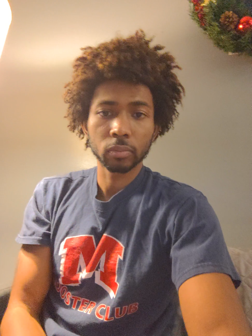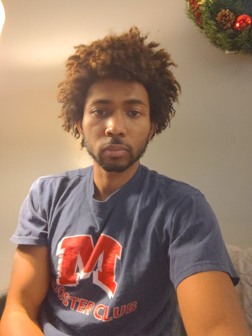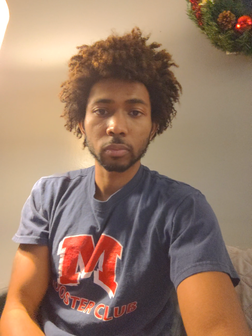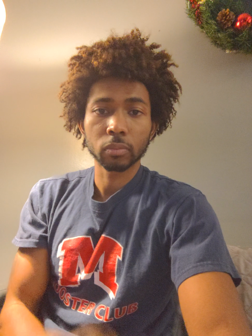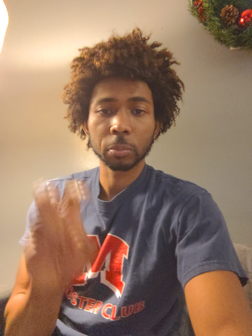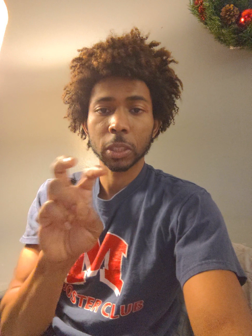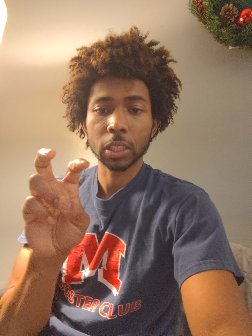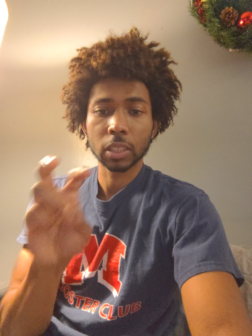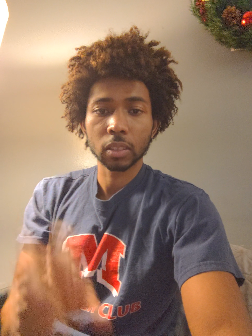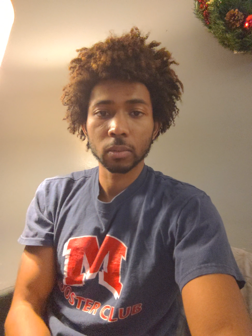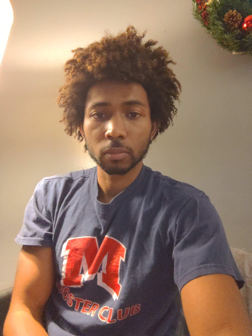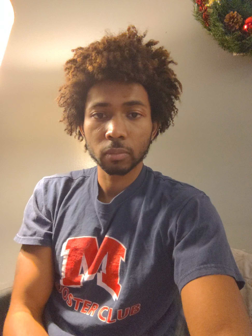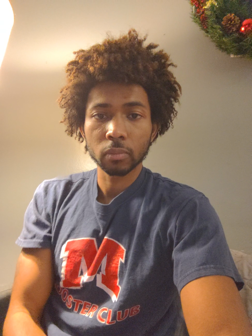pizza